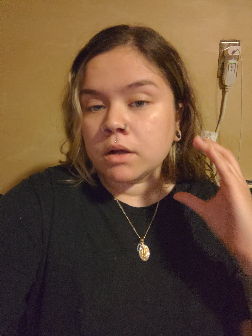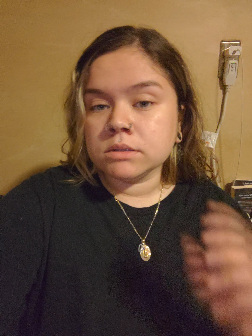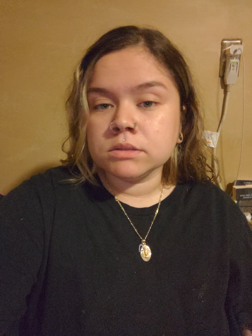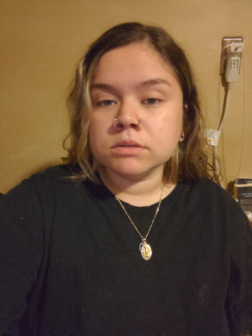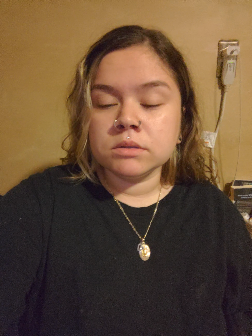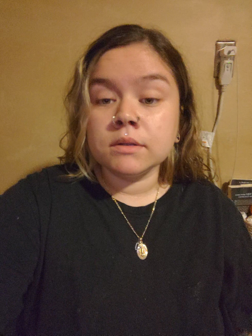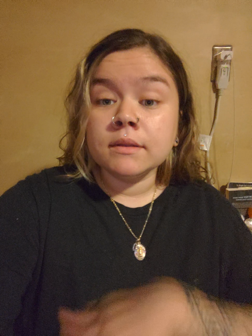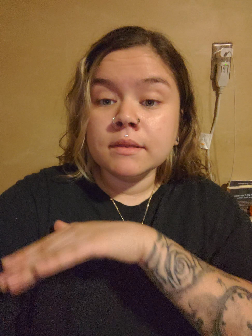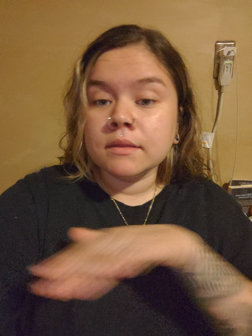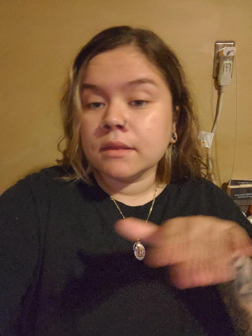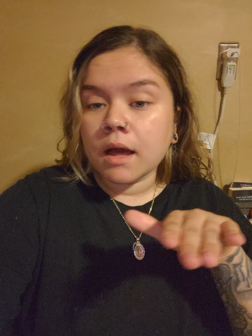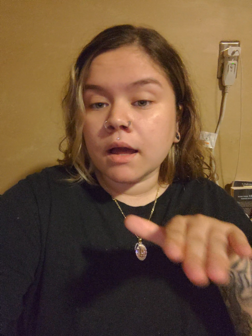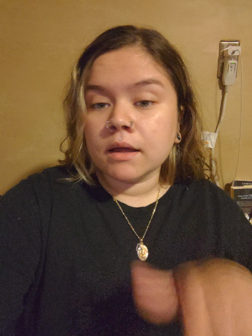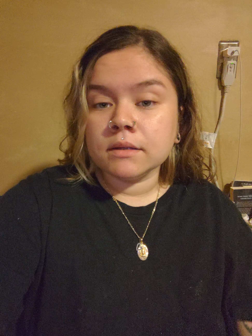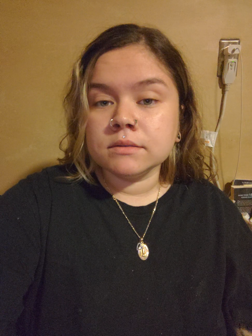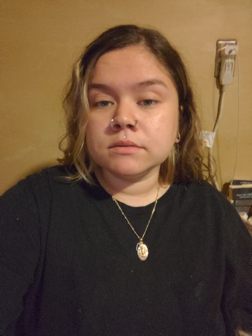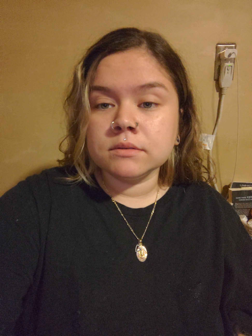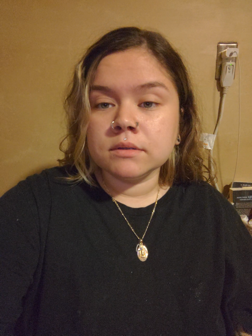nice